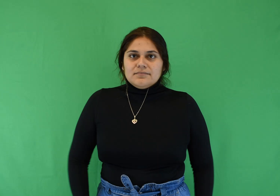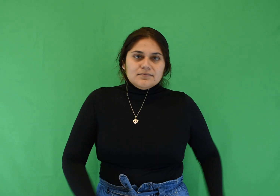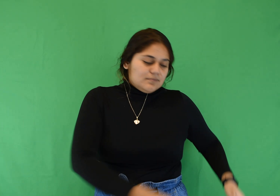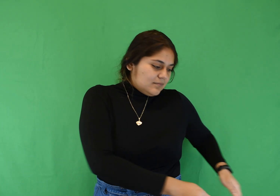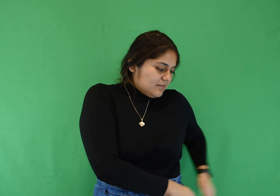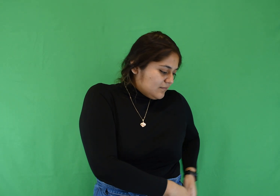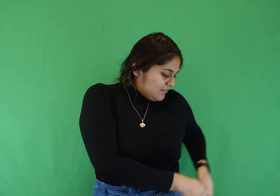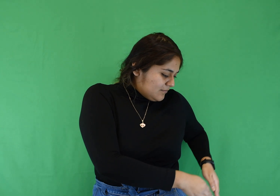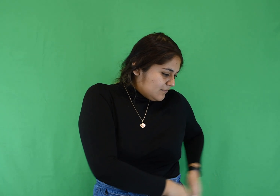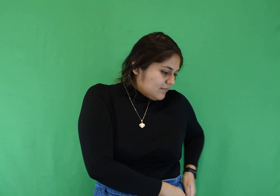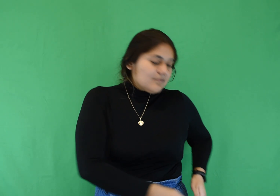pierna